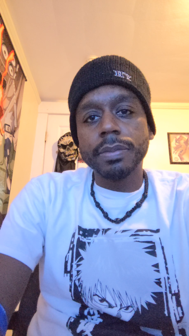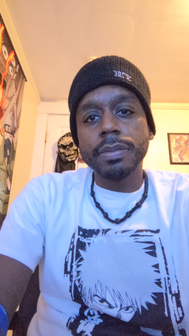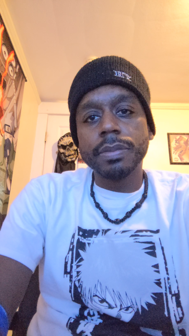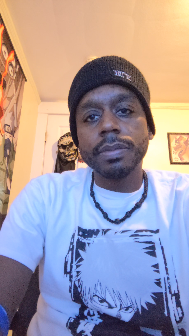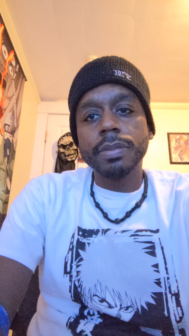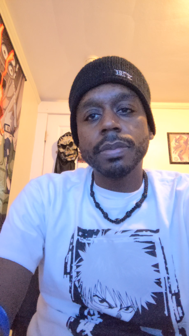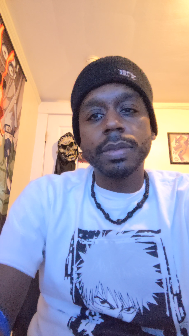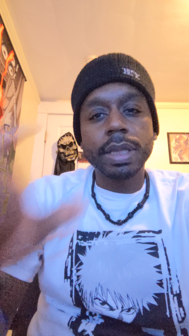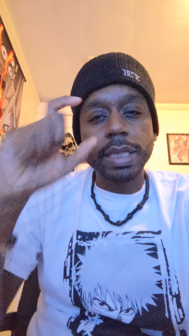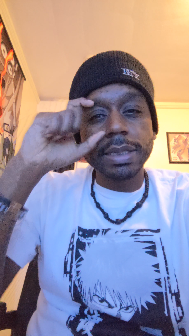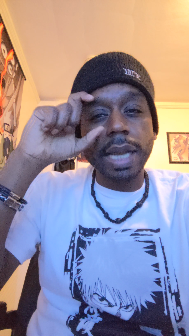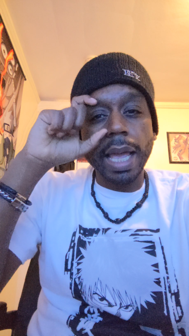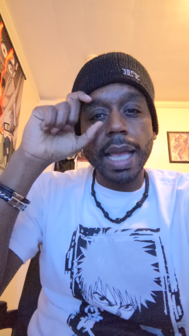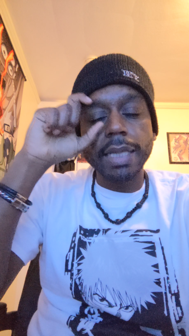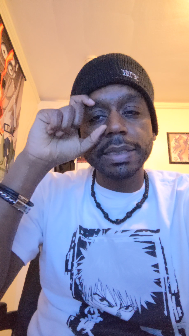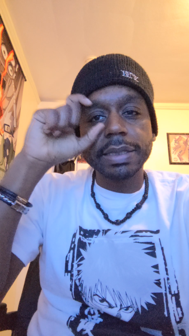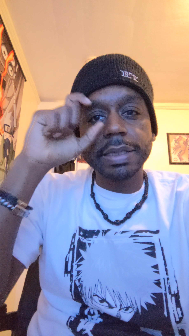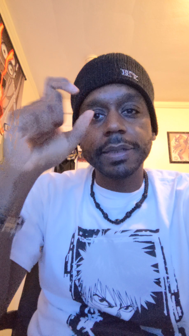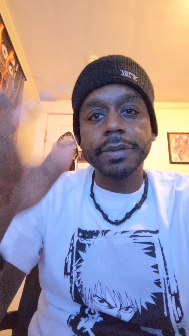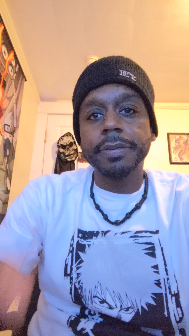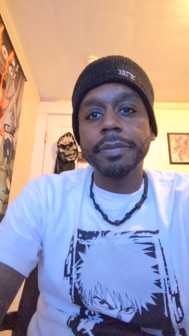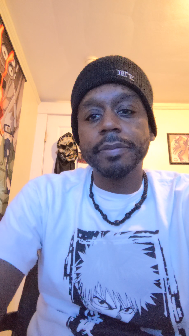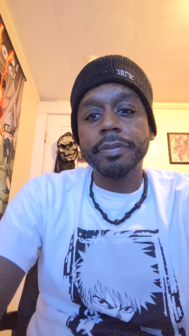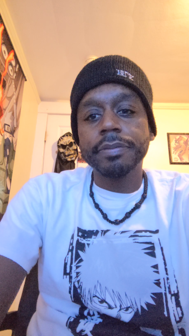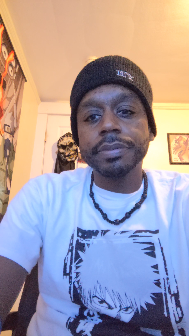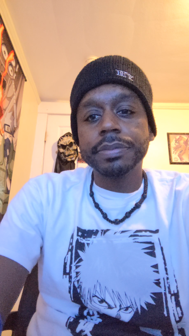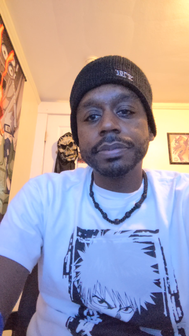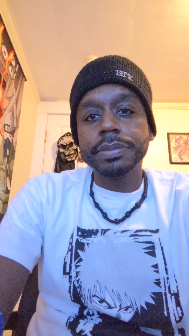glasses